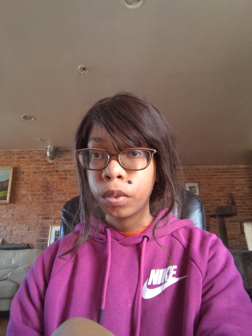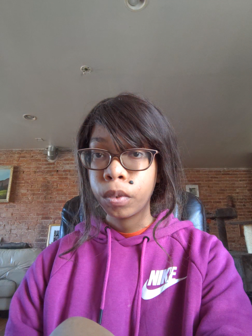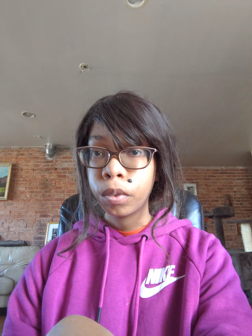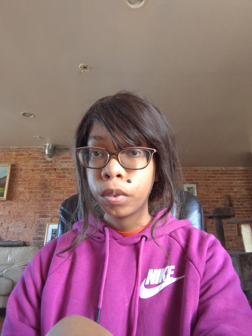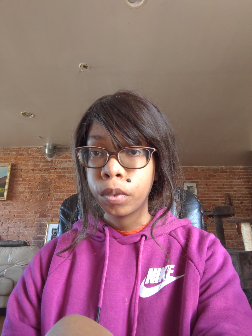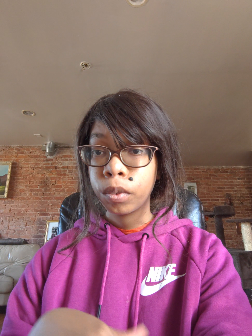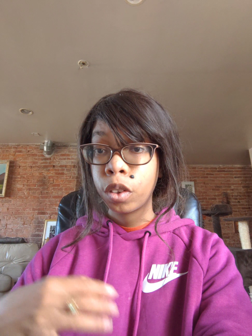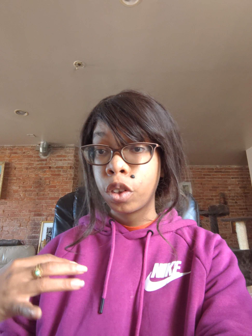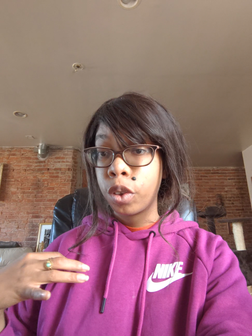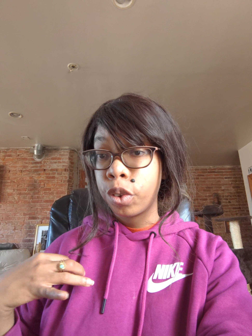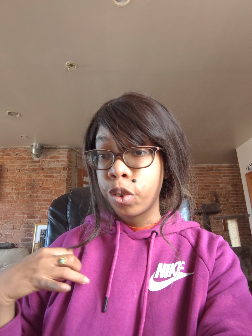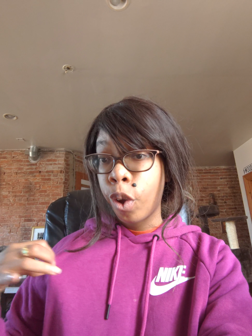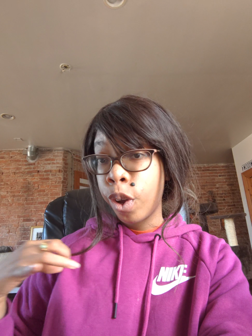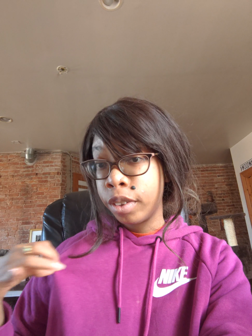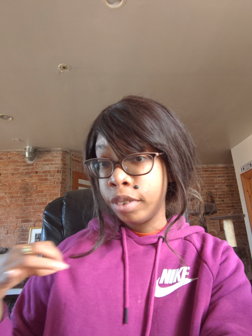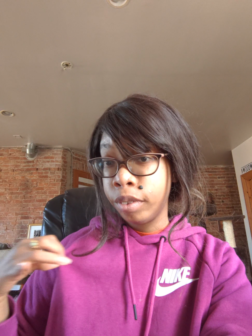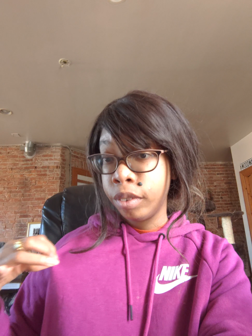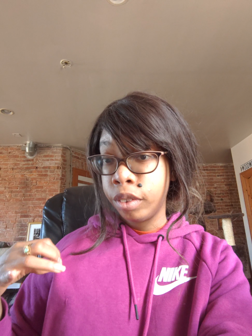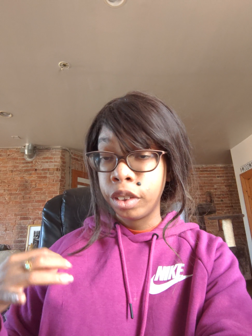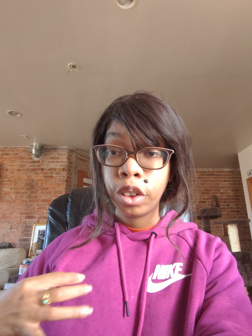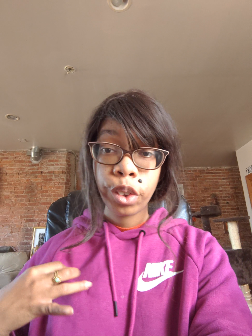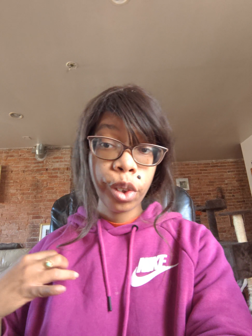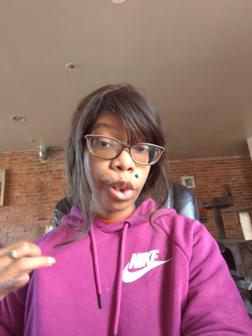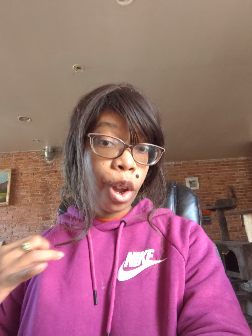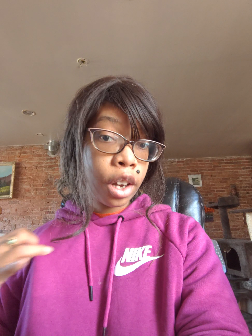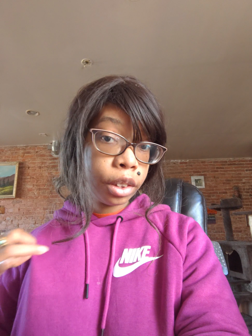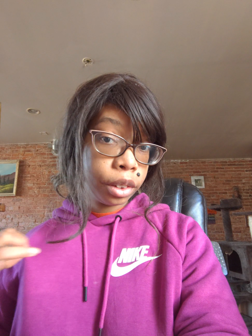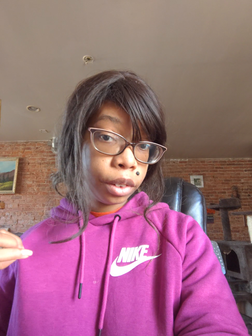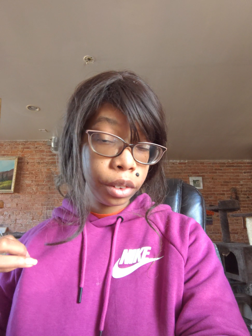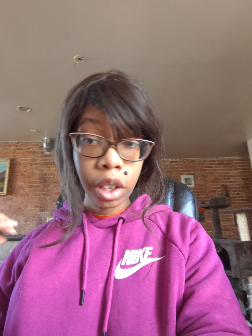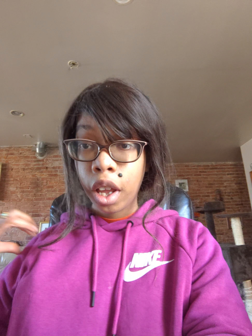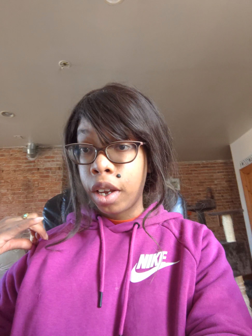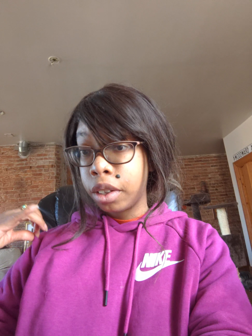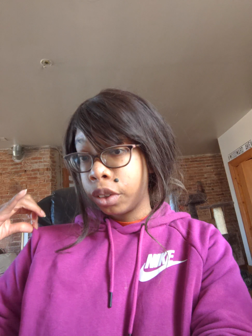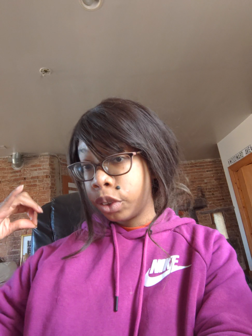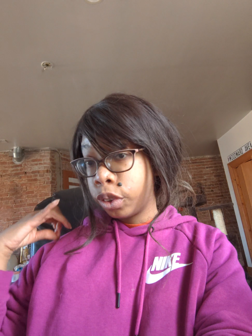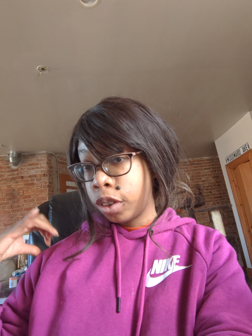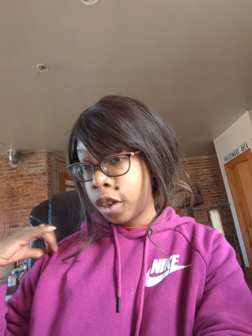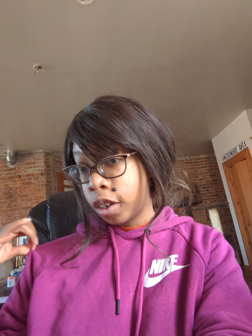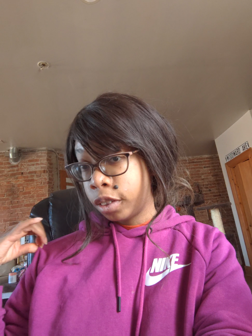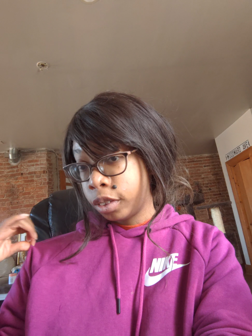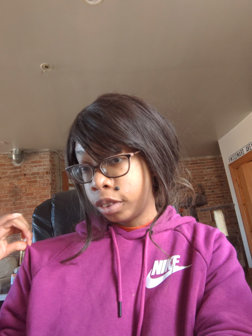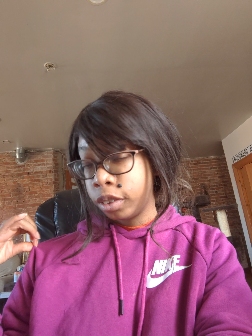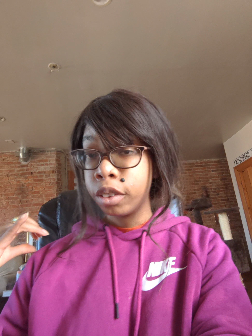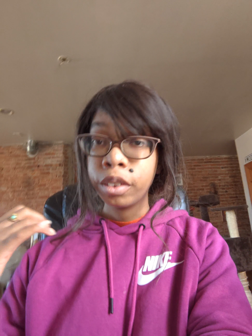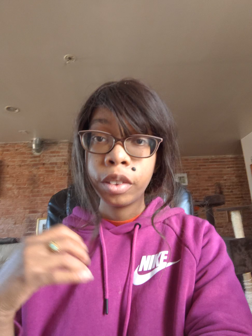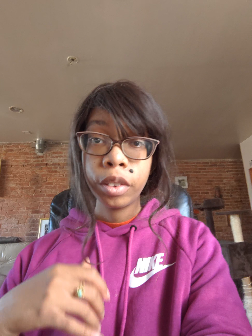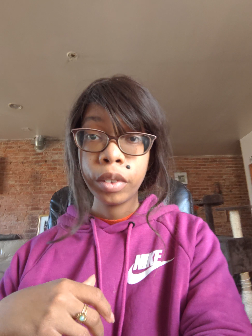shirt